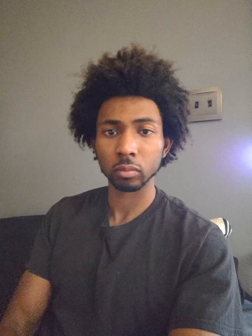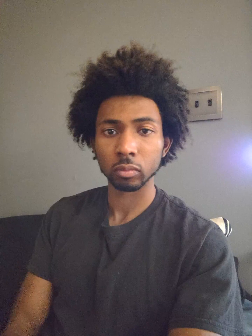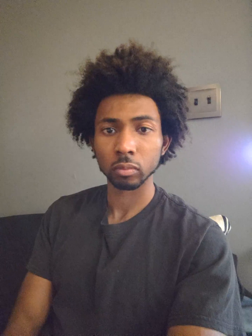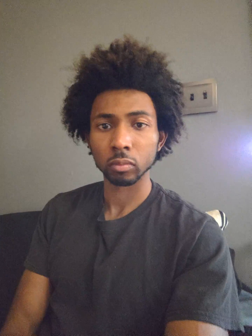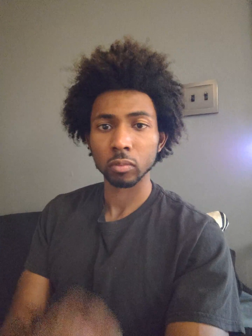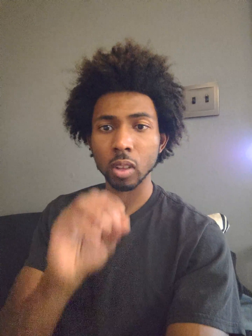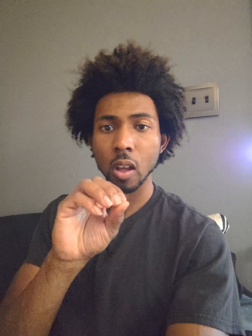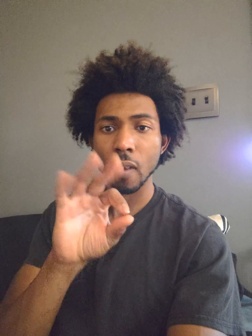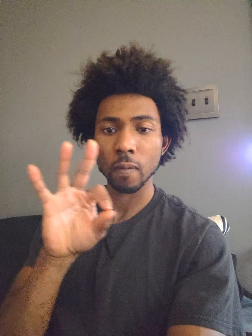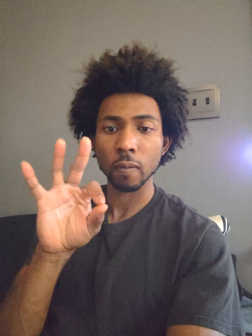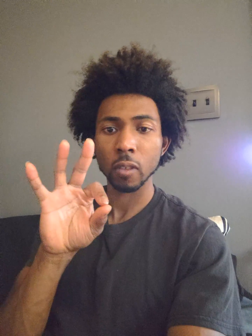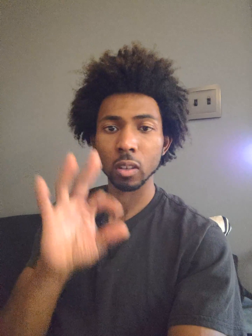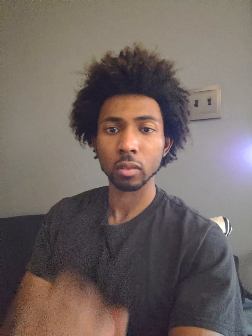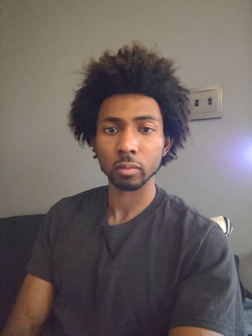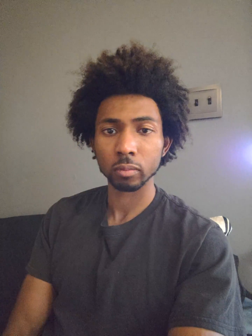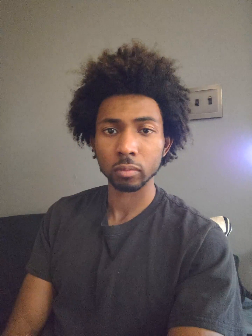off